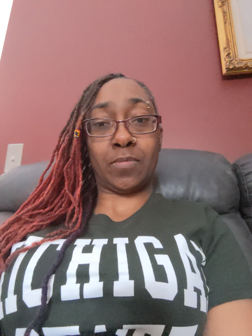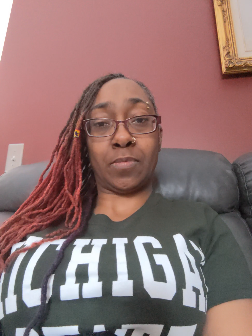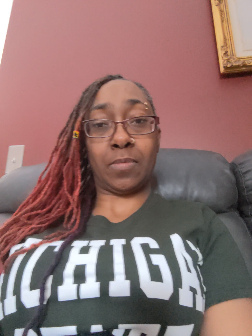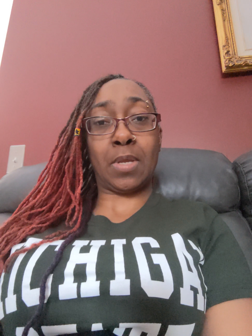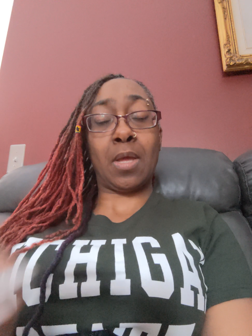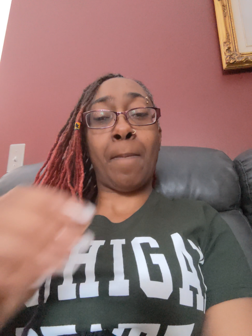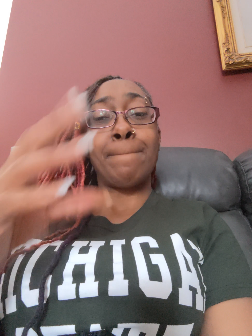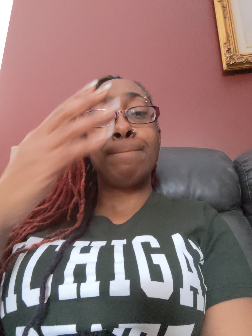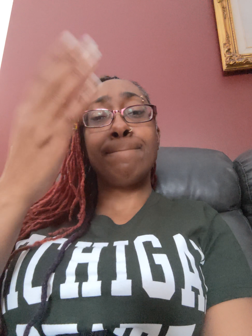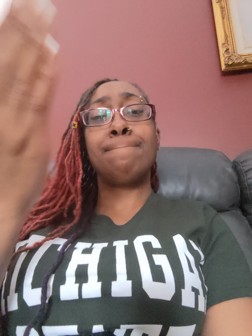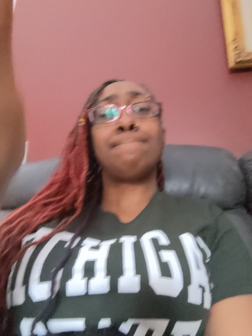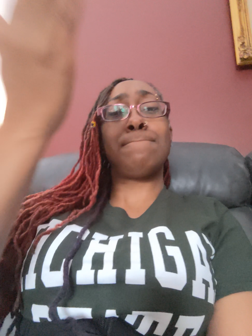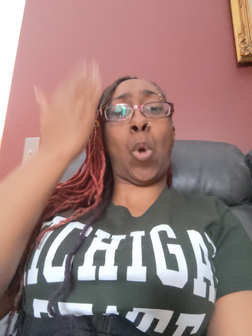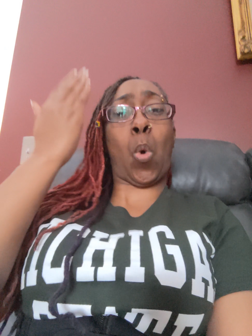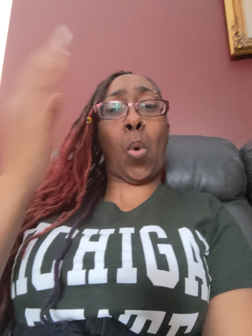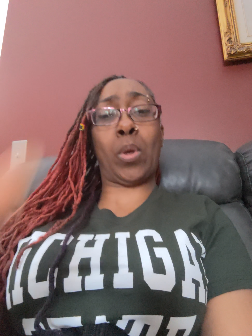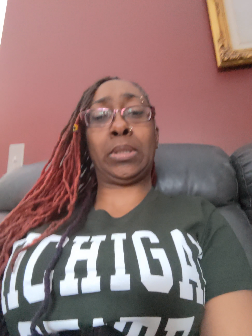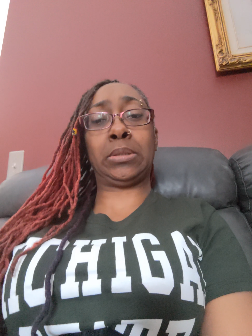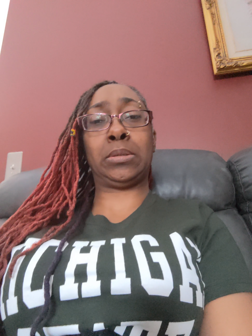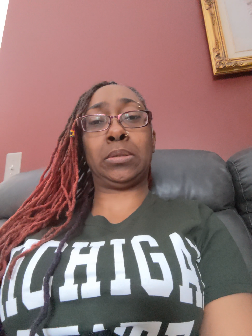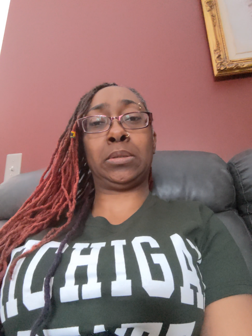morning